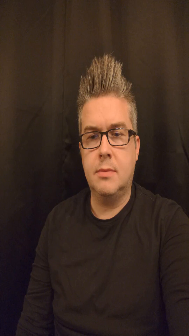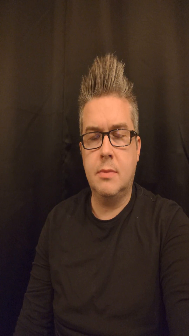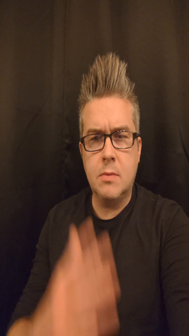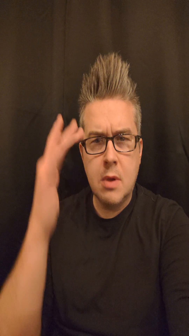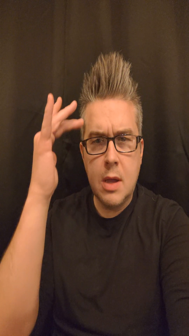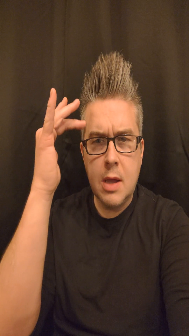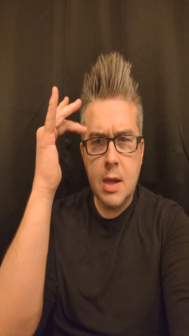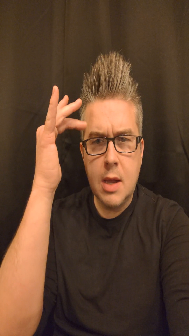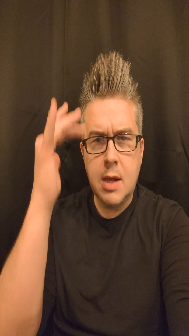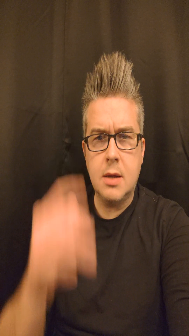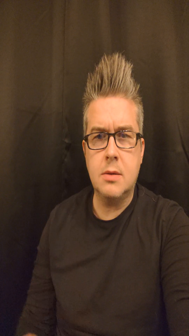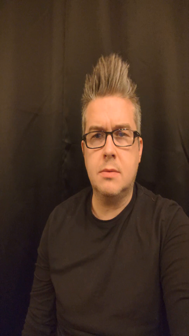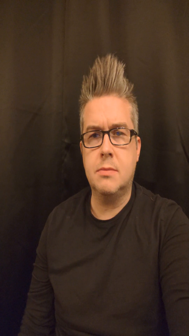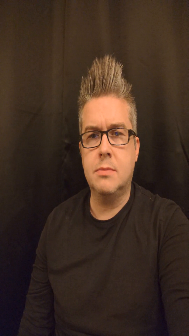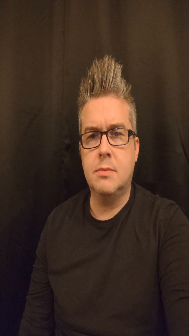why